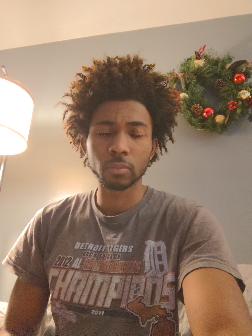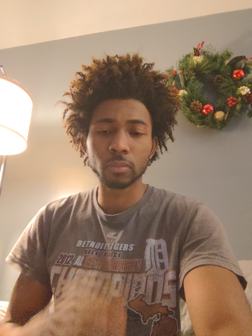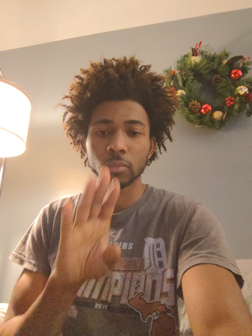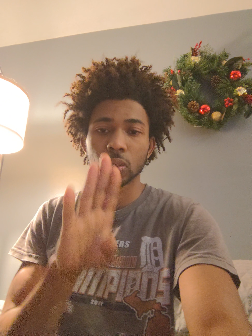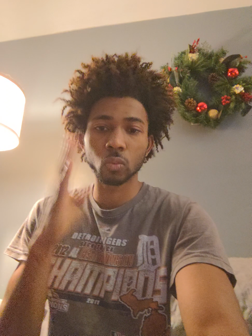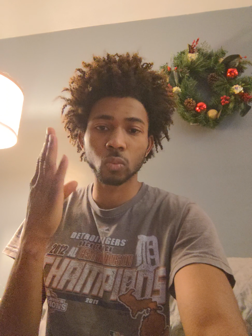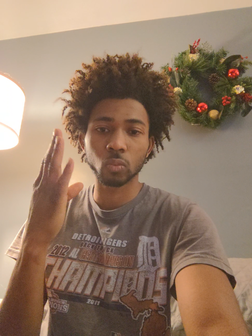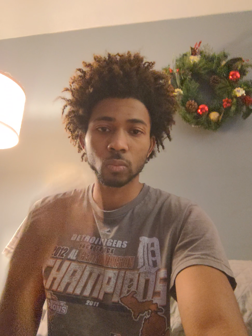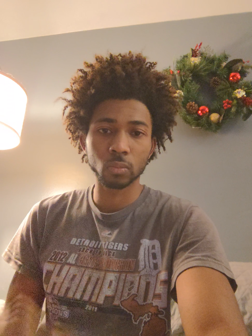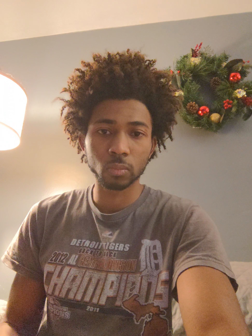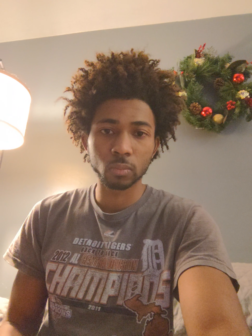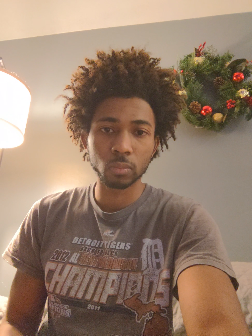open